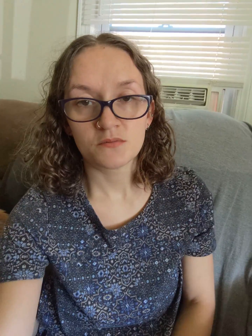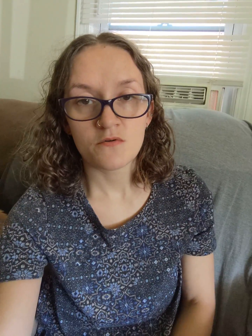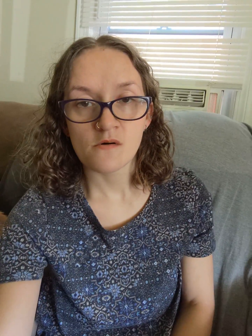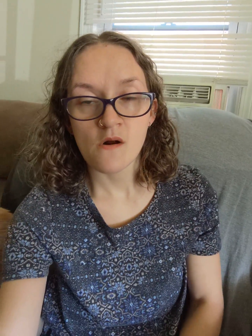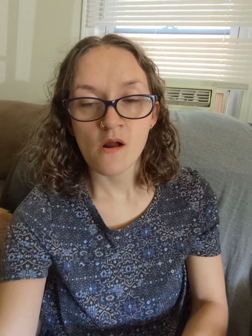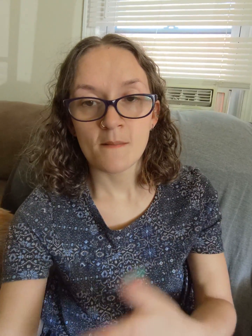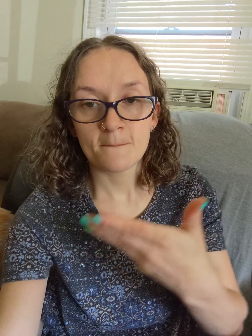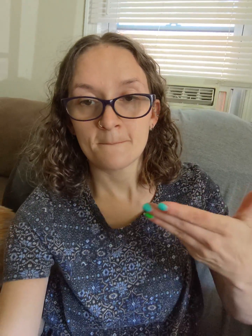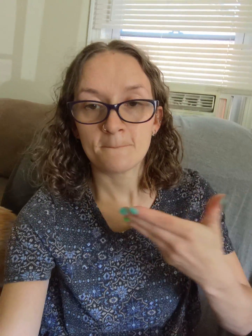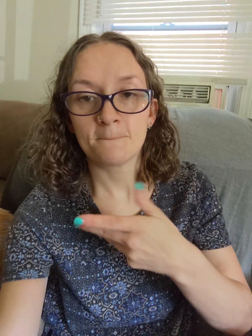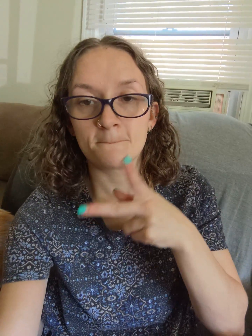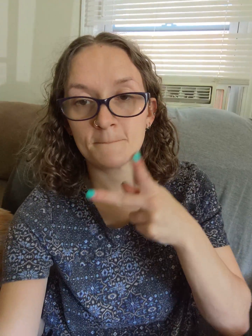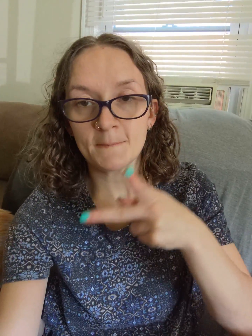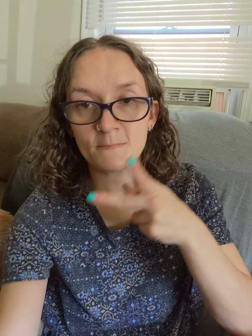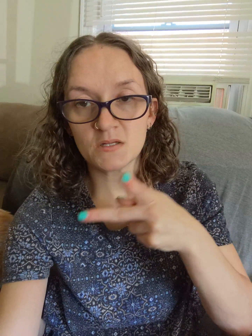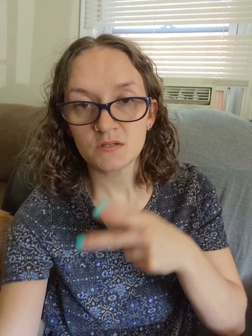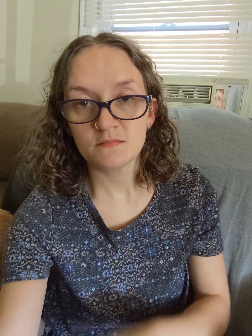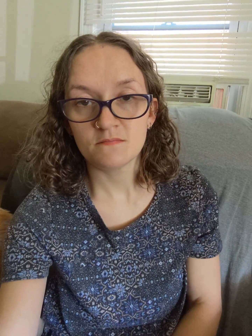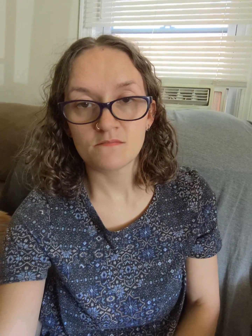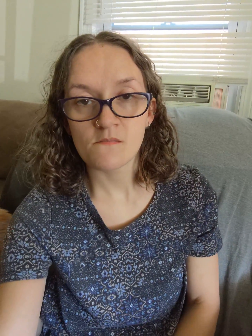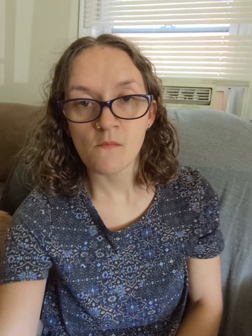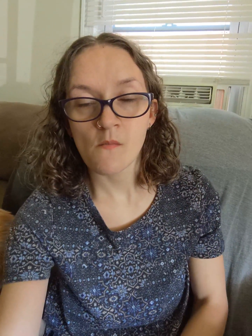babysitter